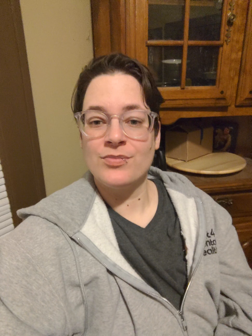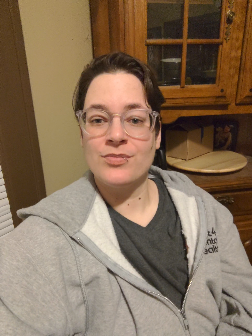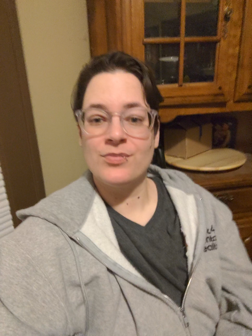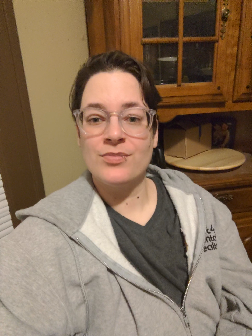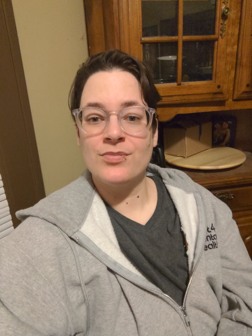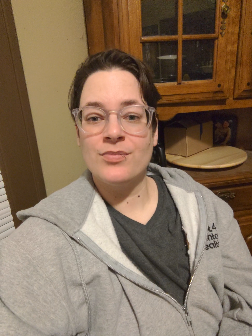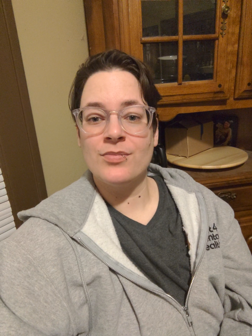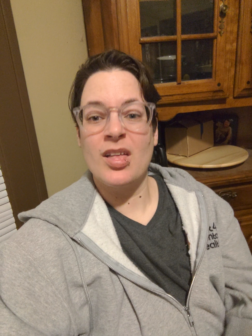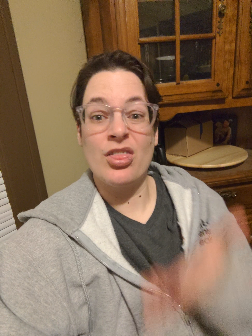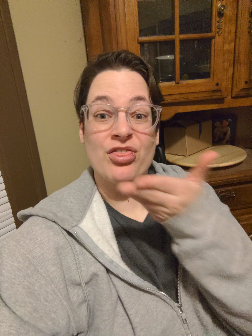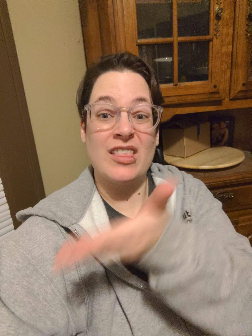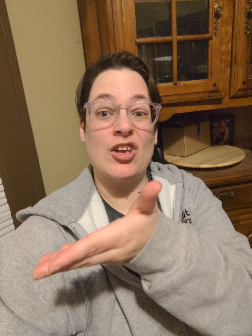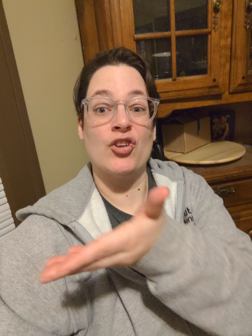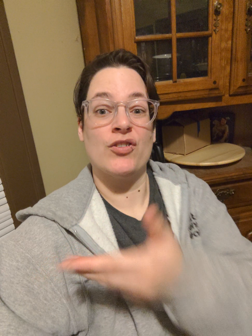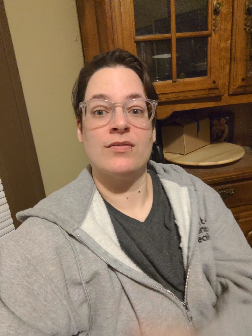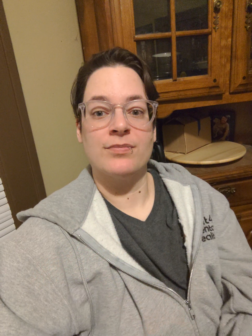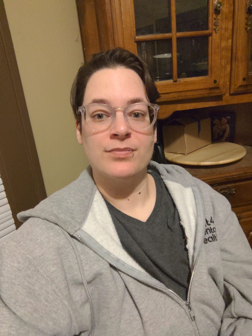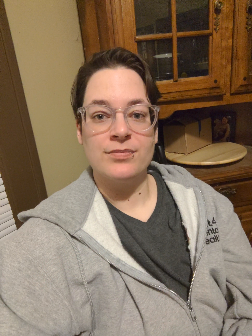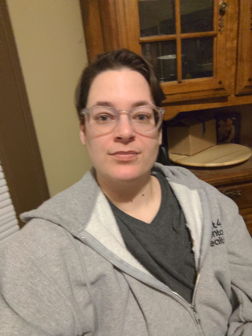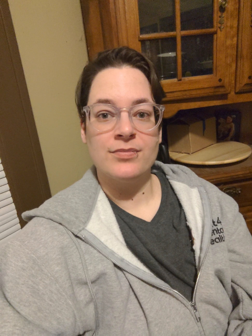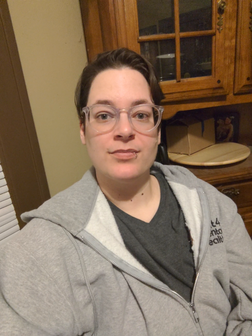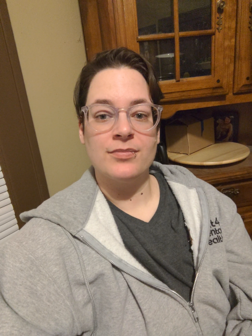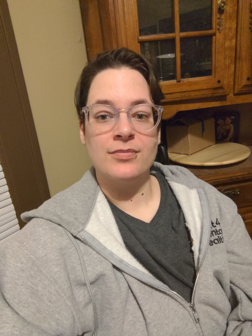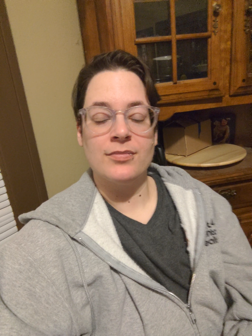there